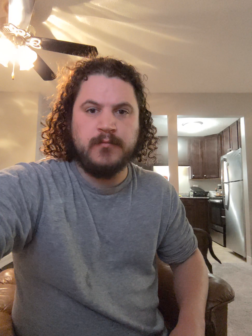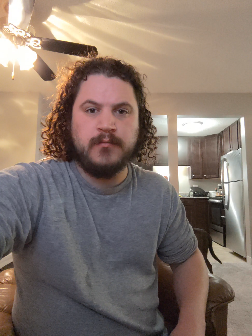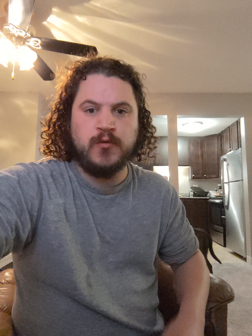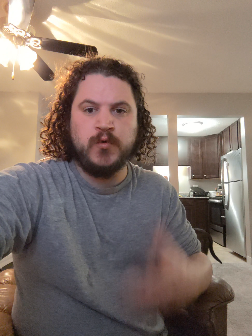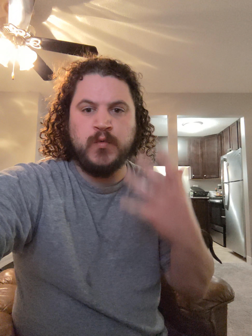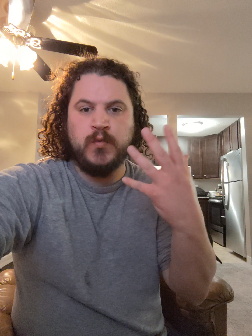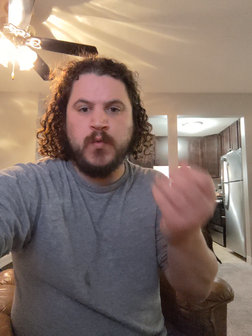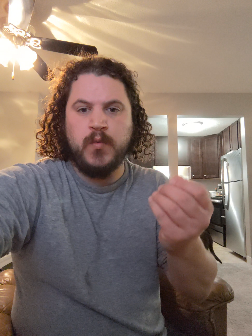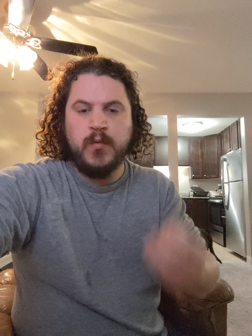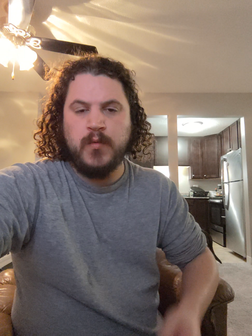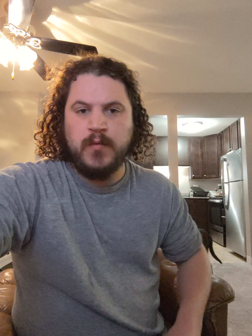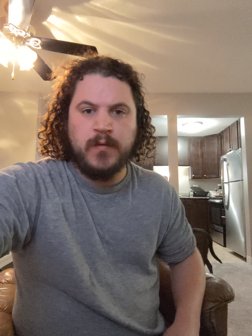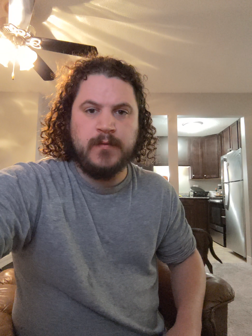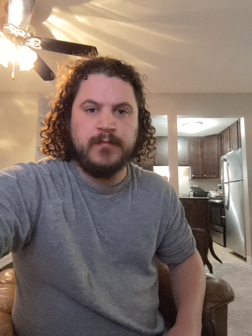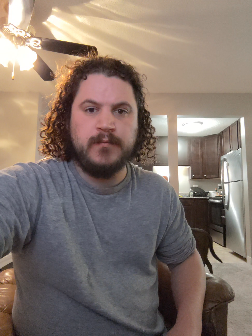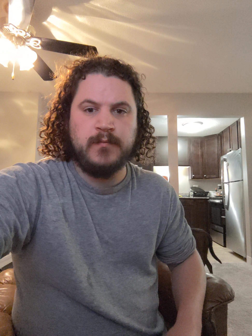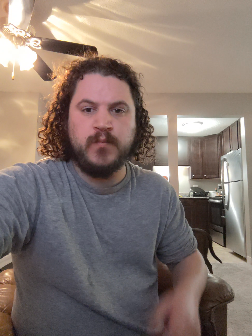go